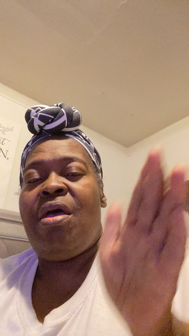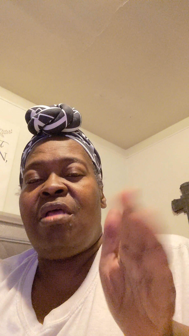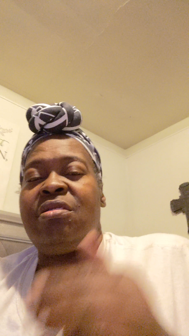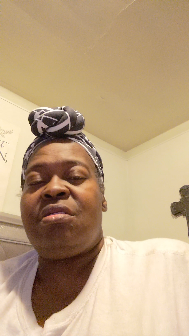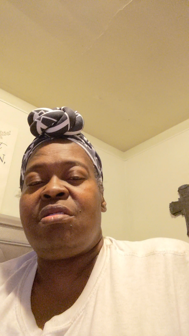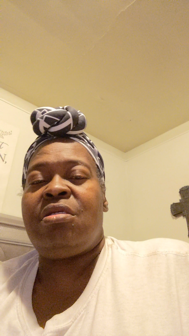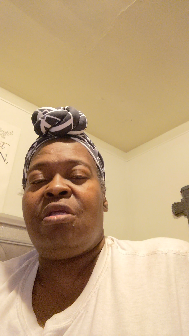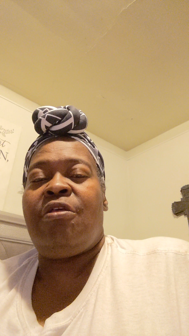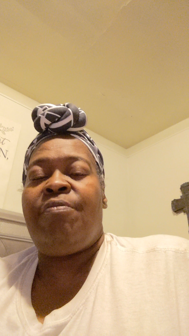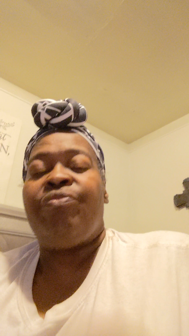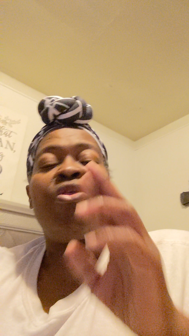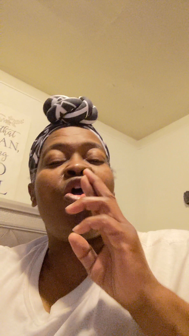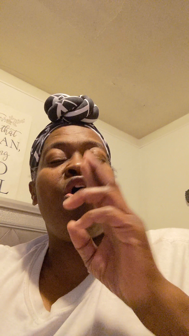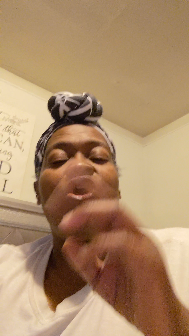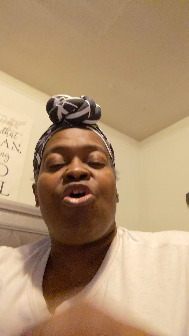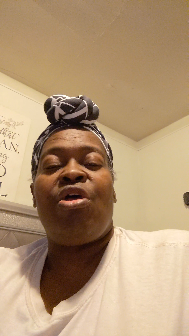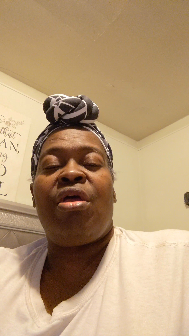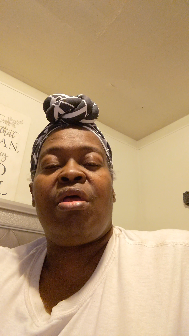are